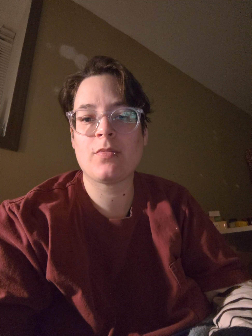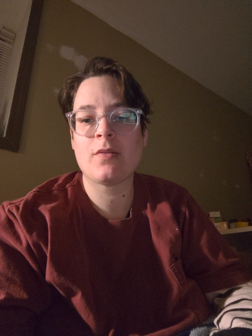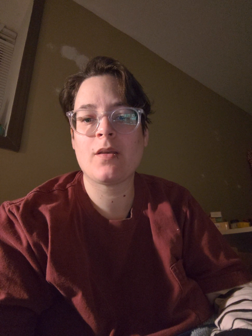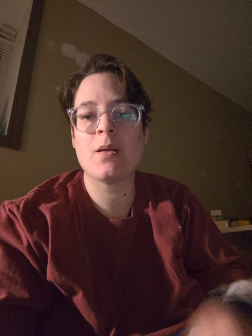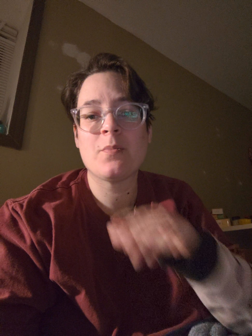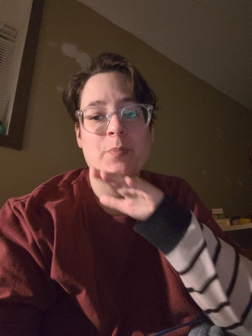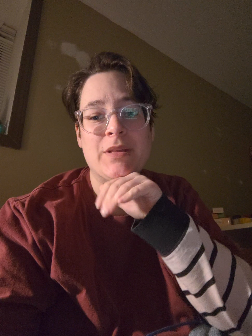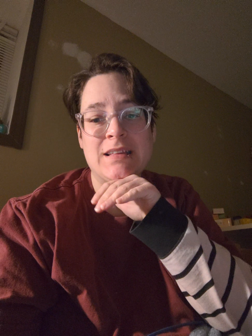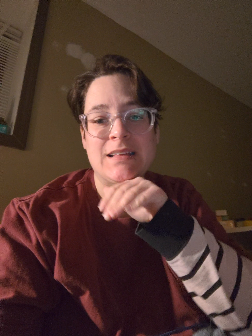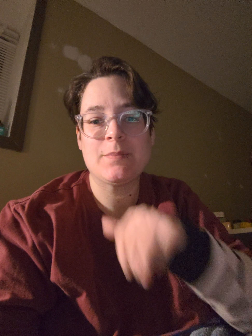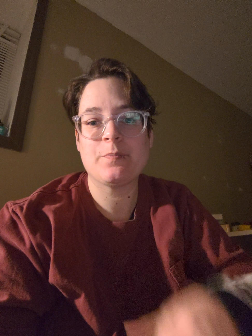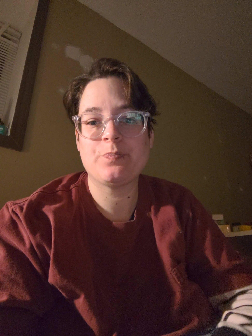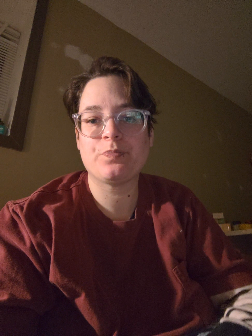pig